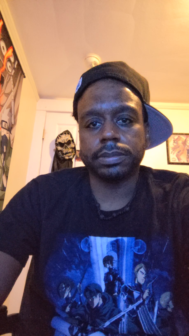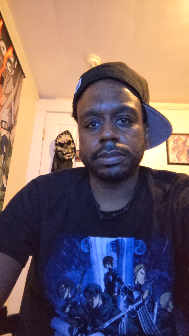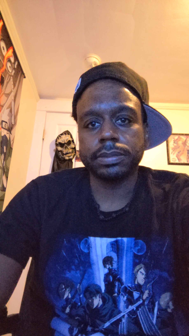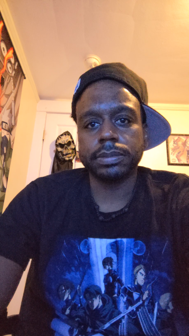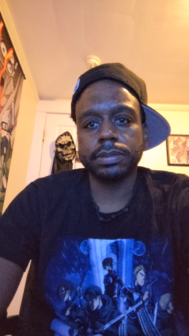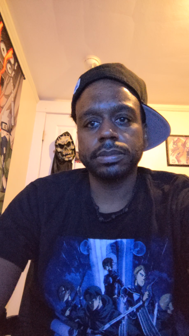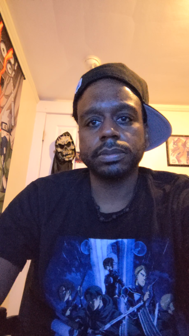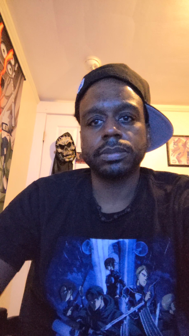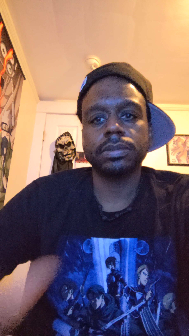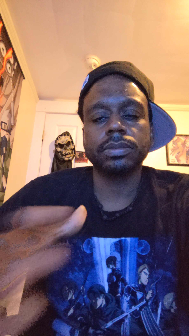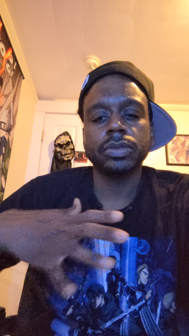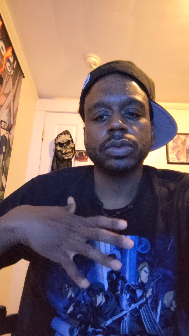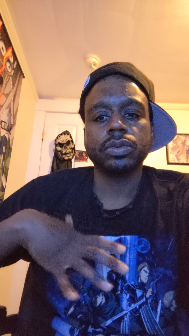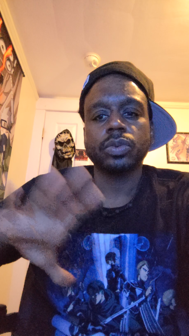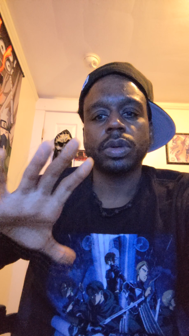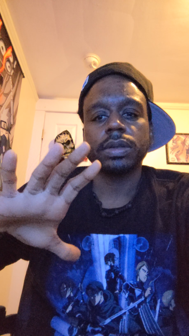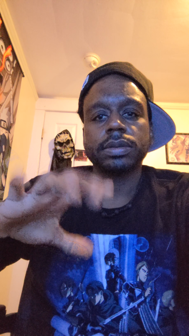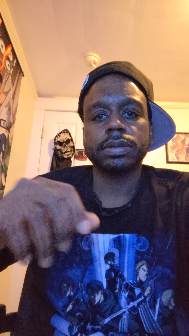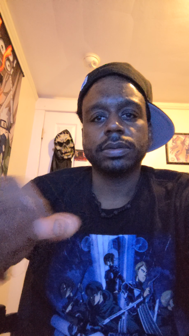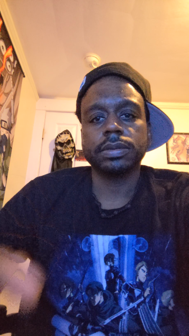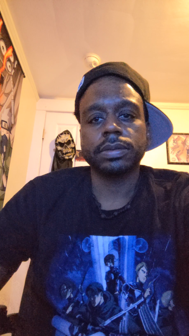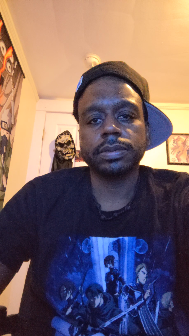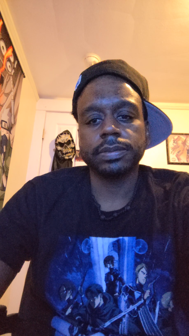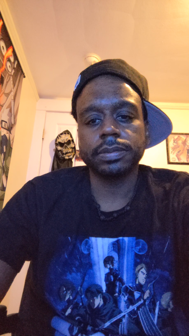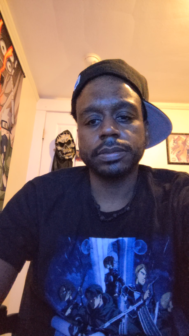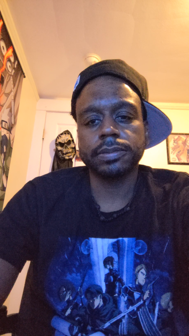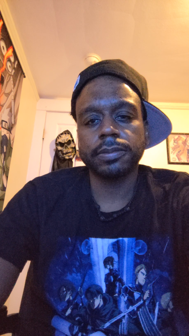dress